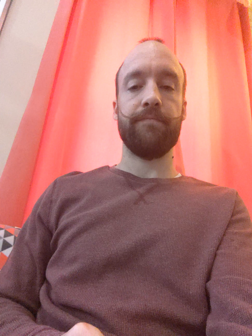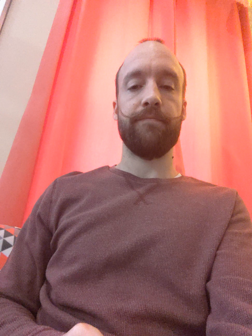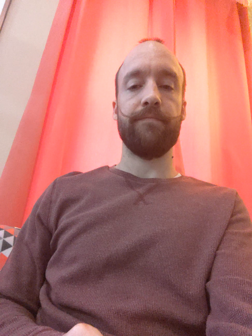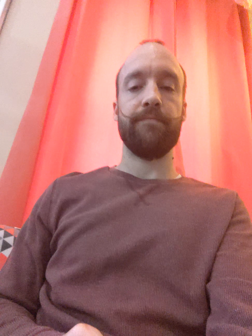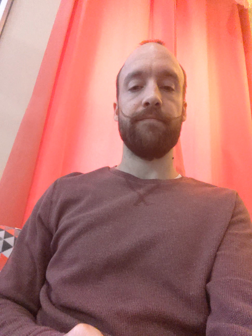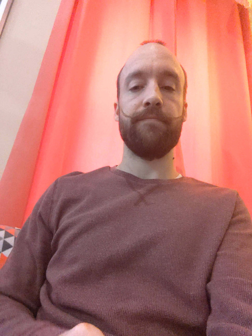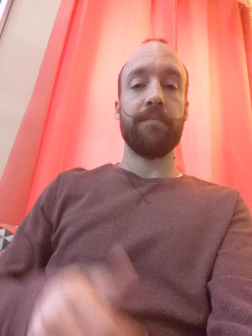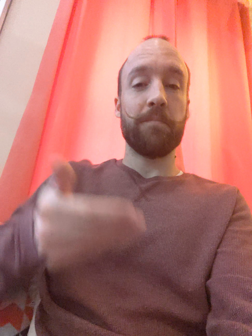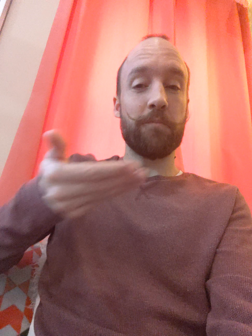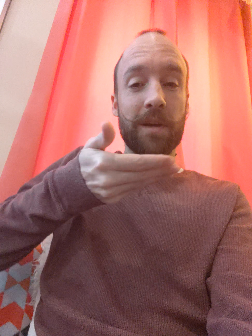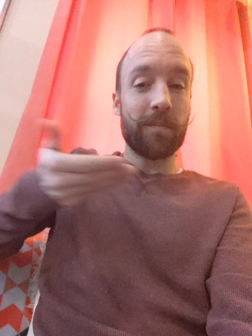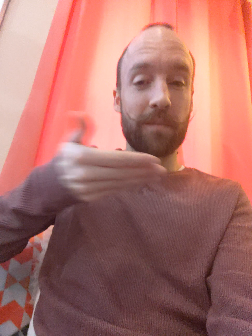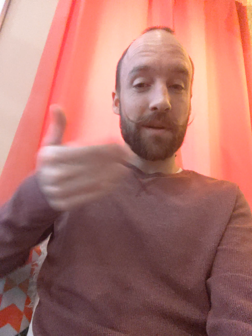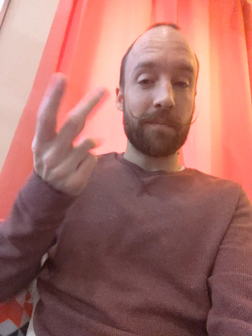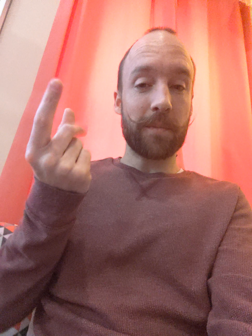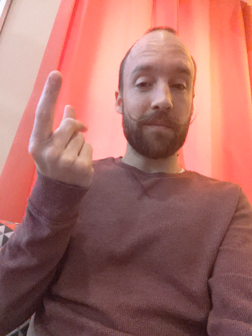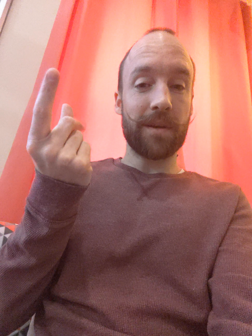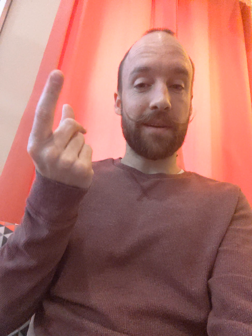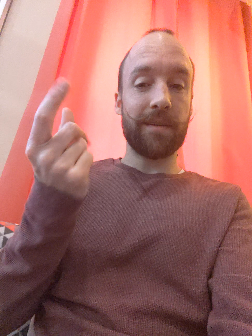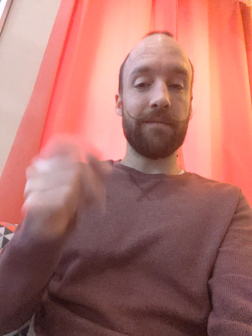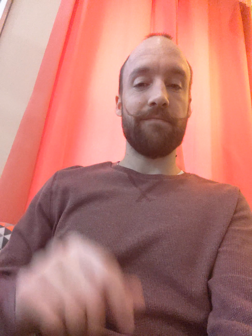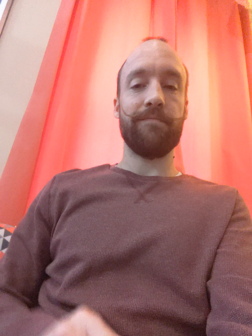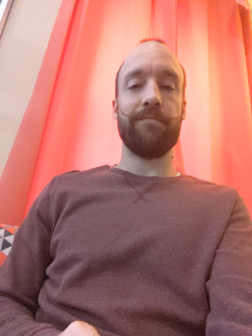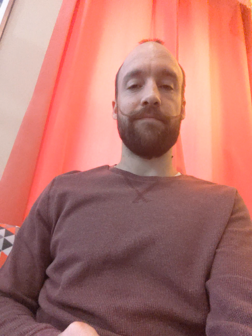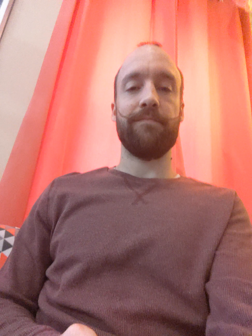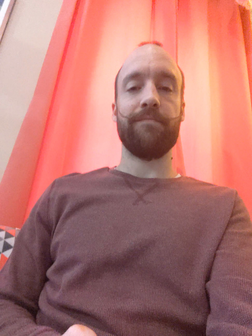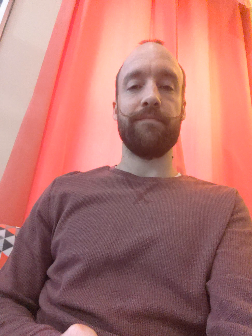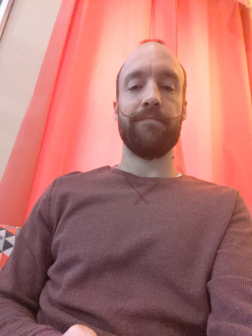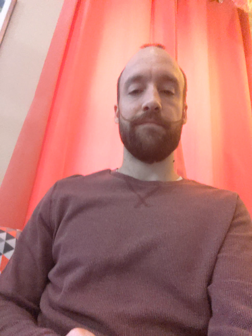puppy